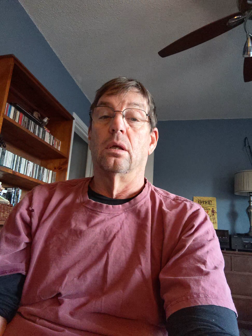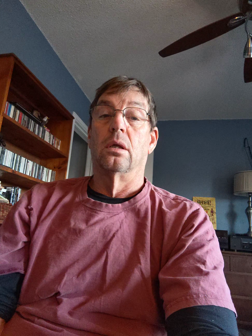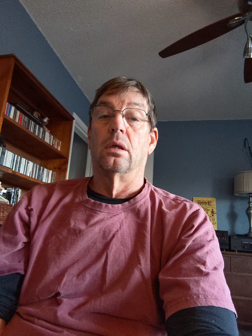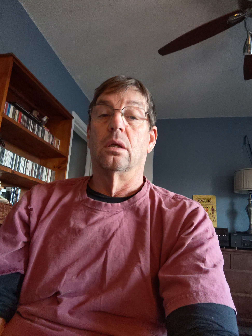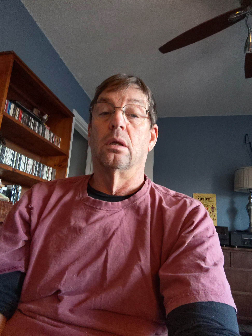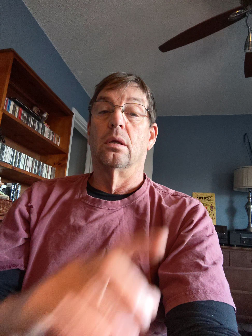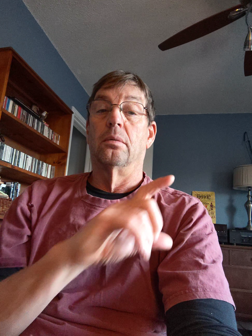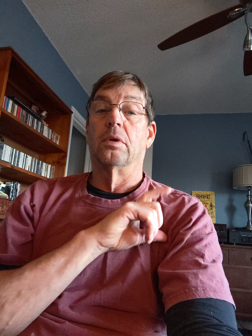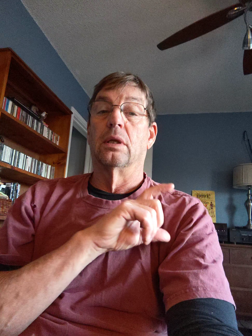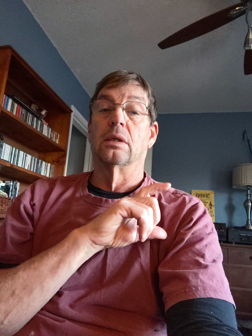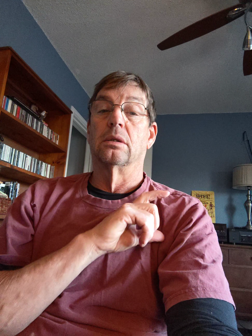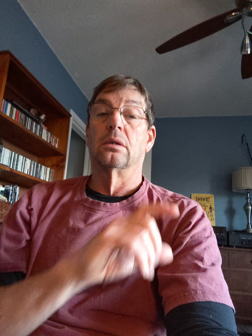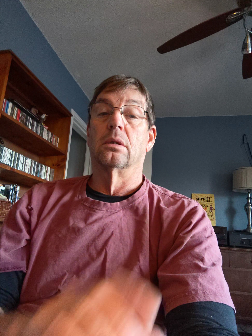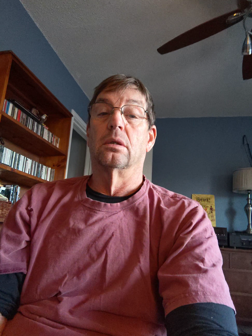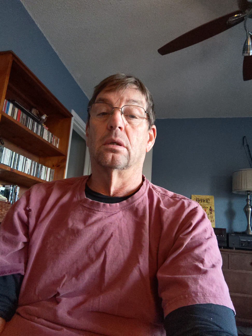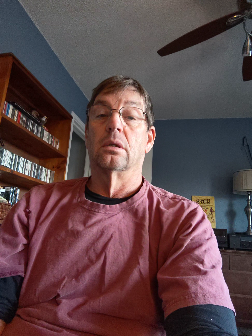police